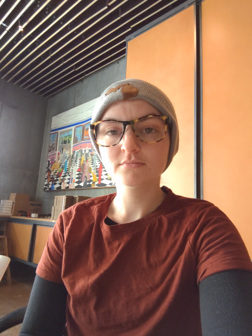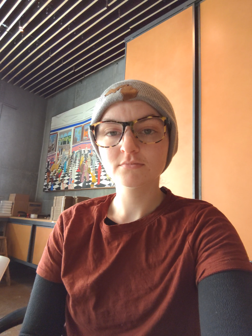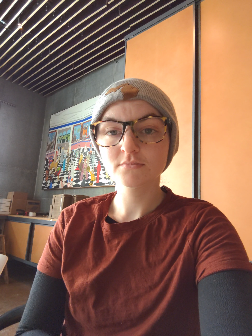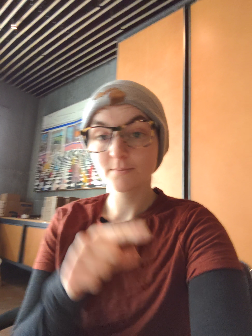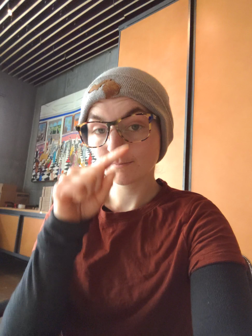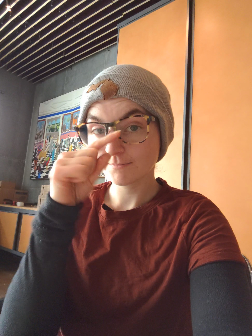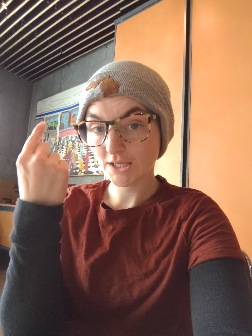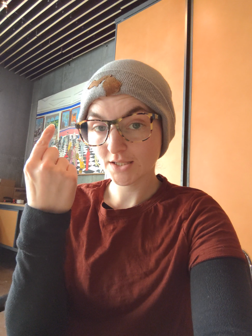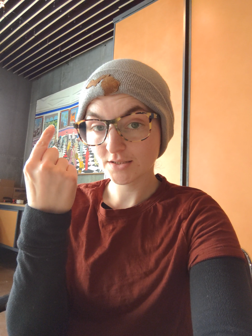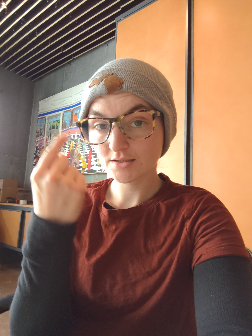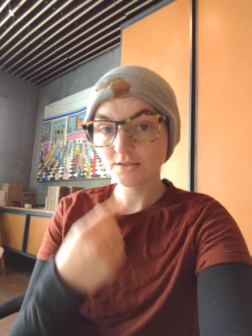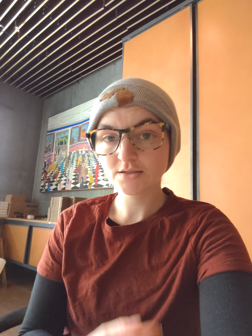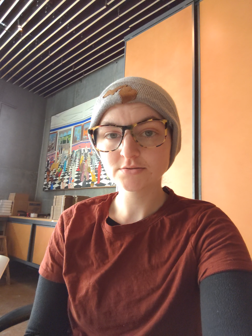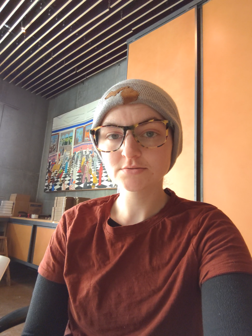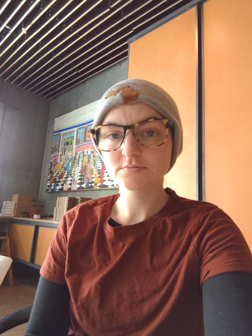black